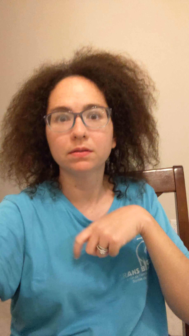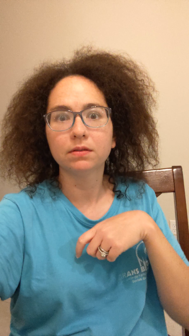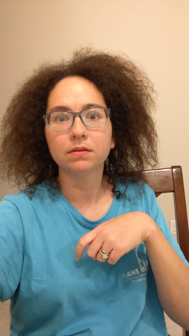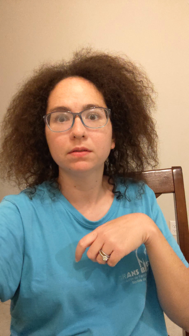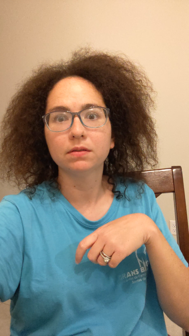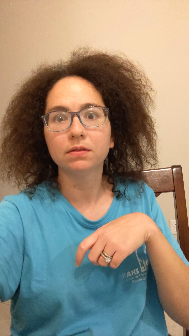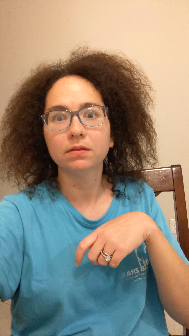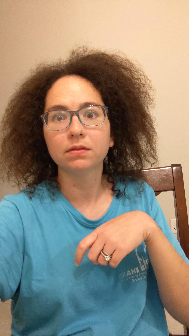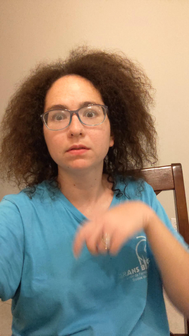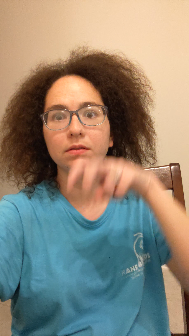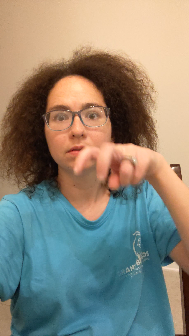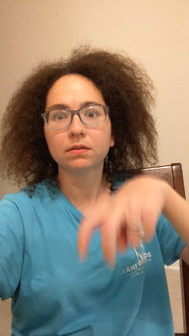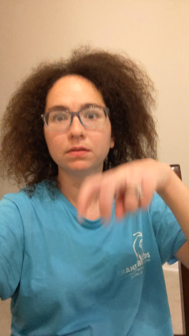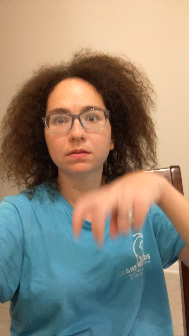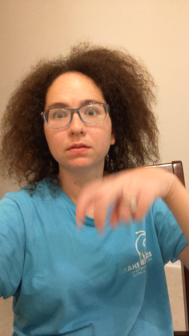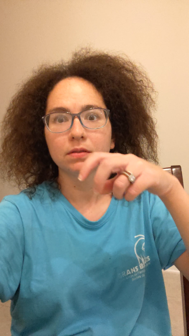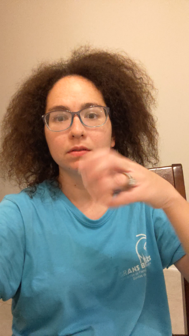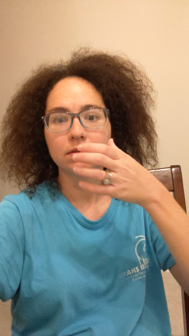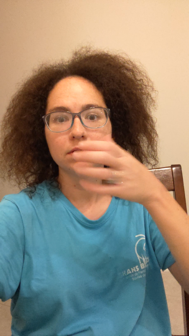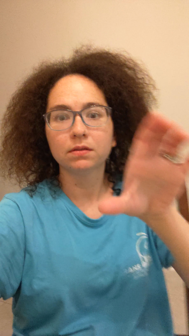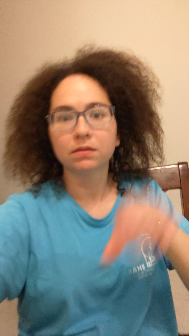potato chip